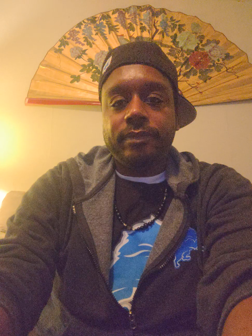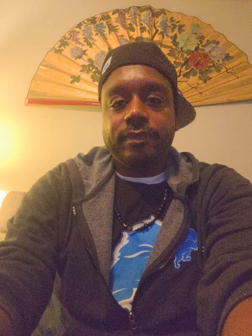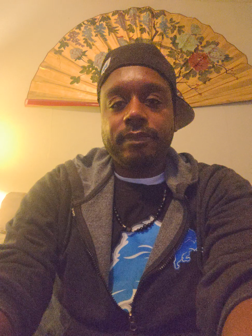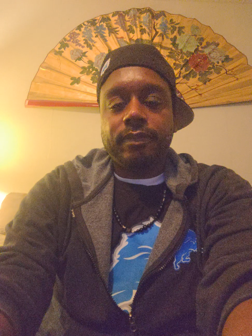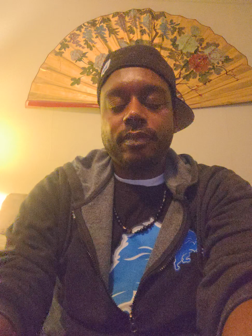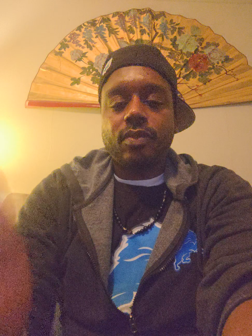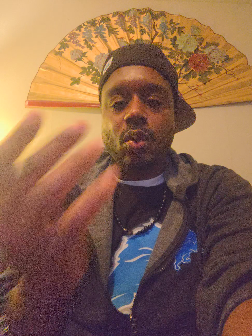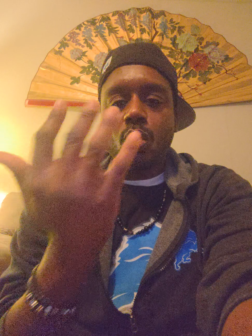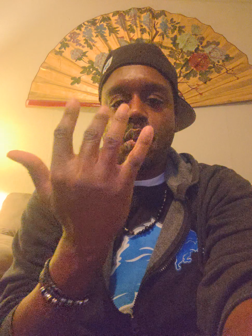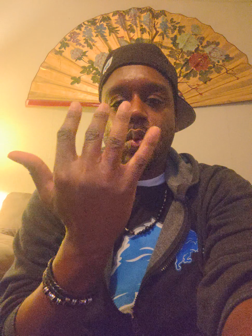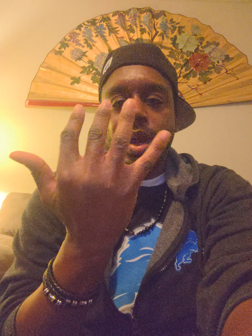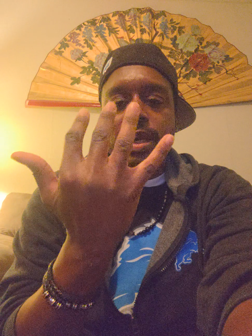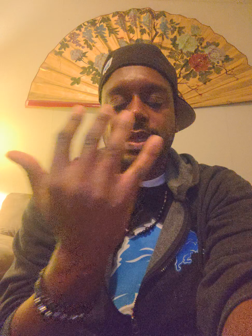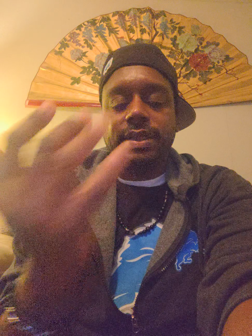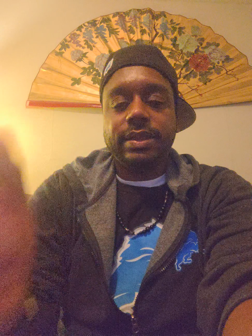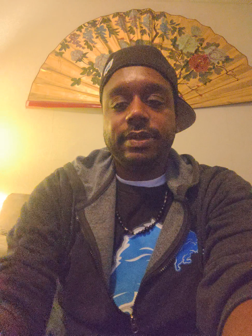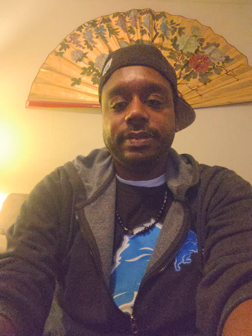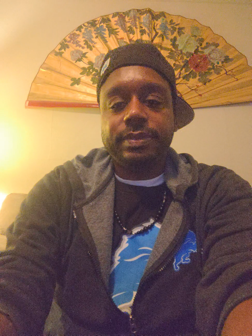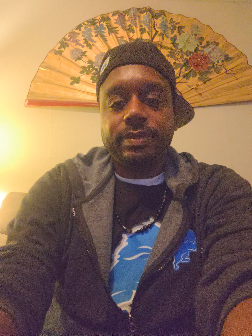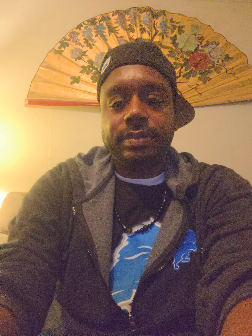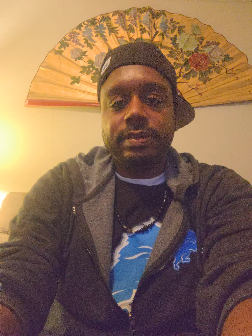wait